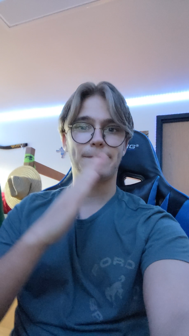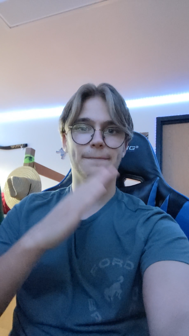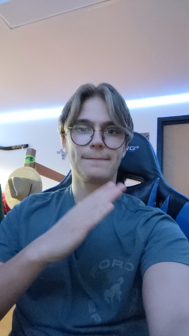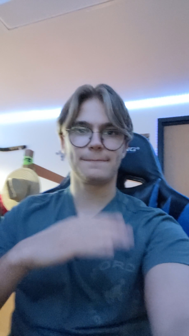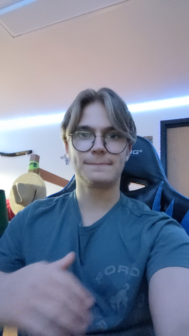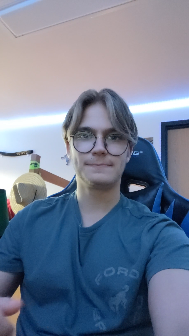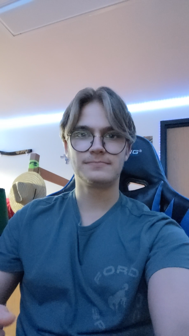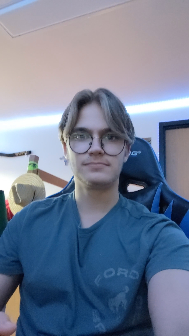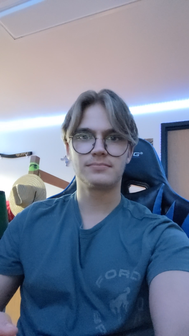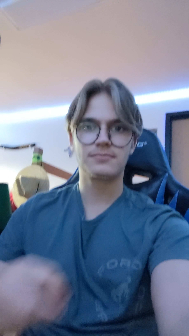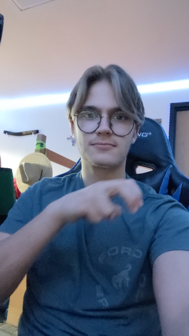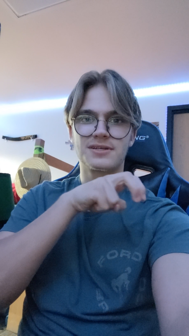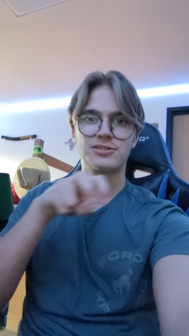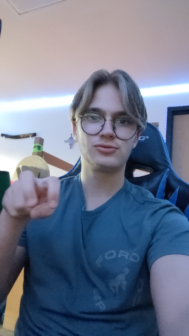bench